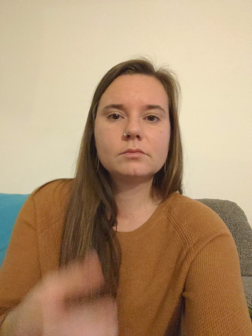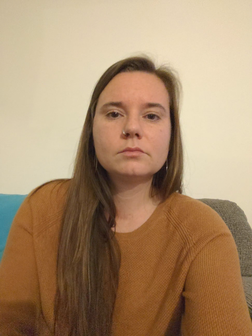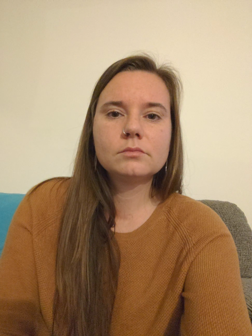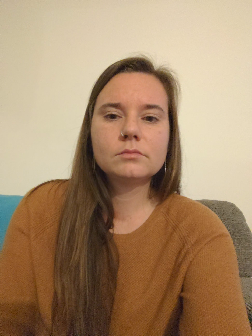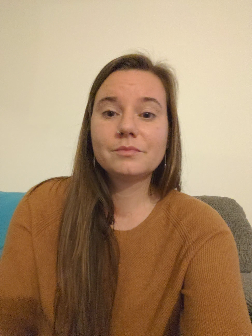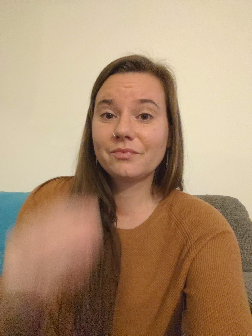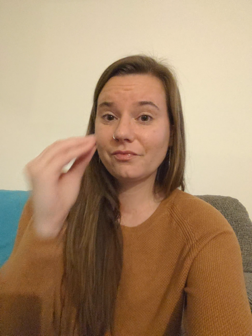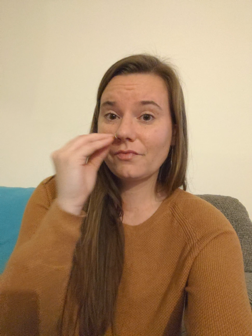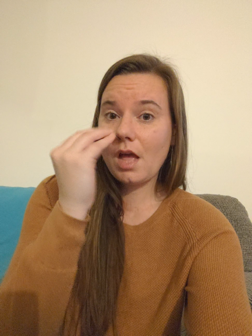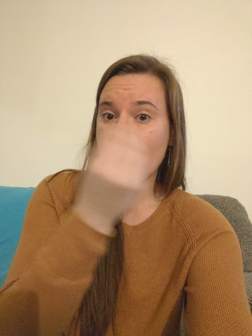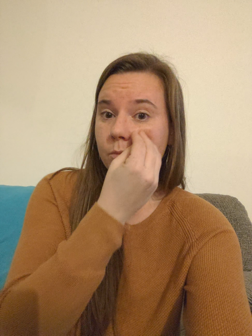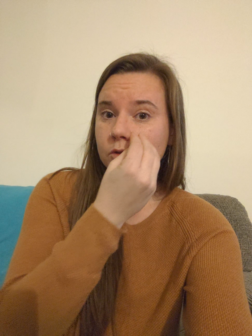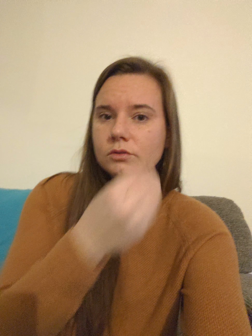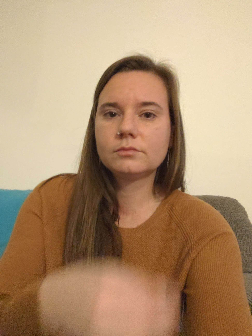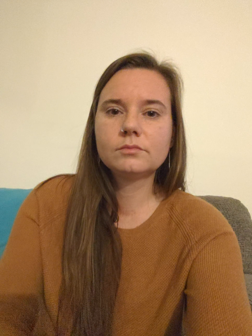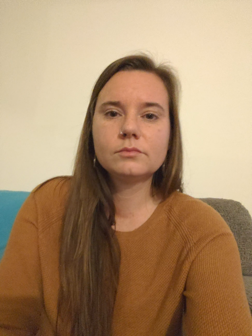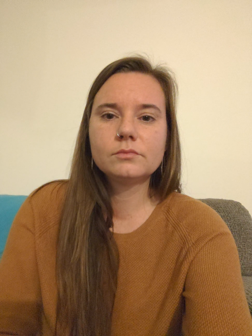flower